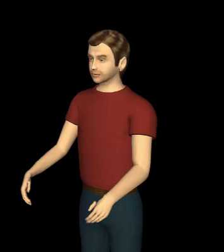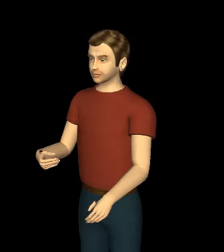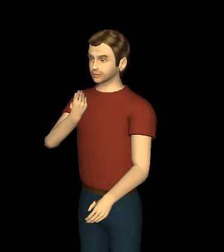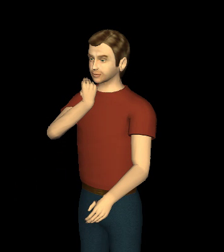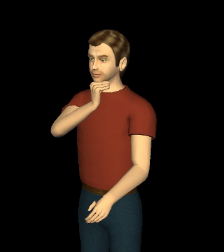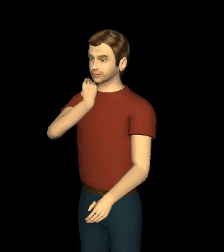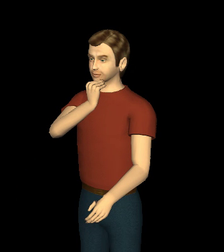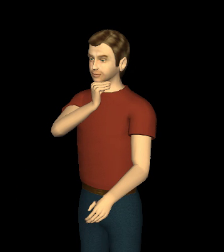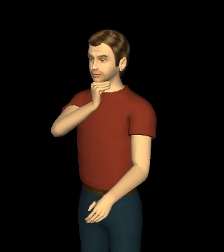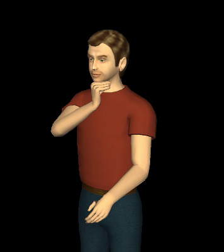شتاء